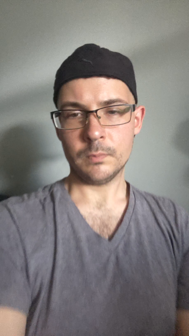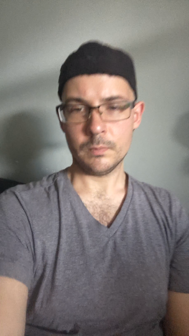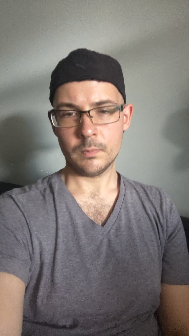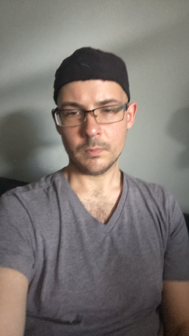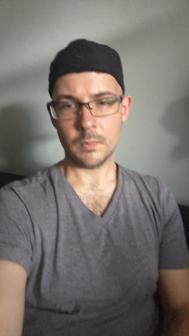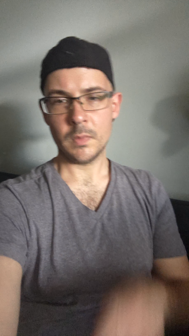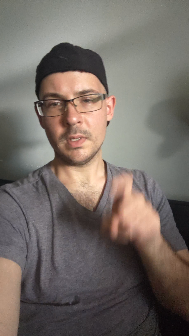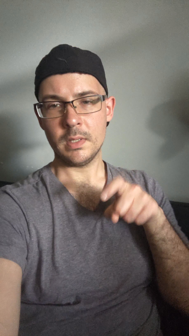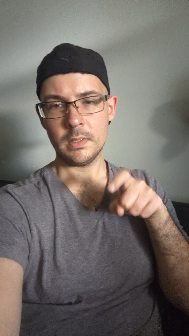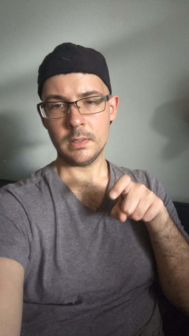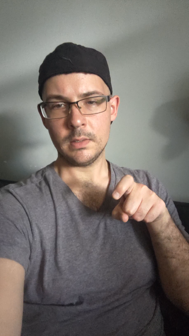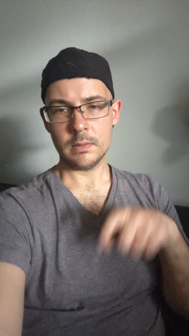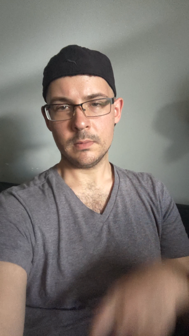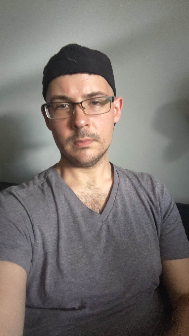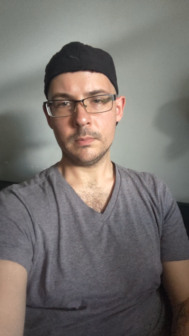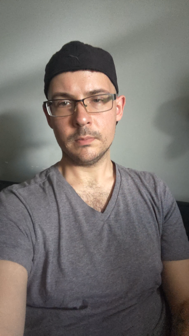need